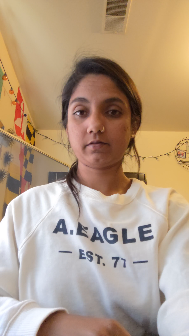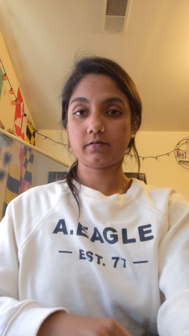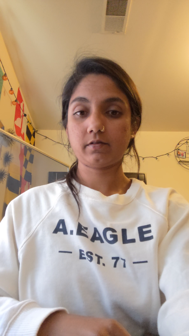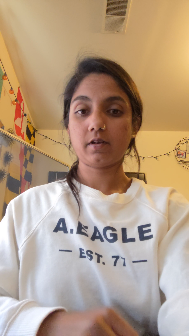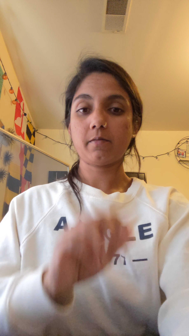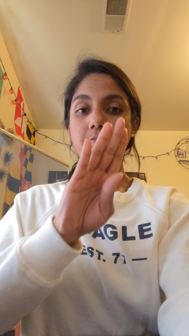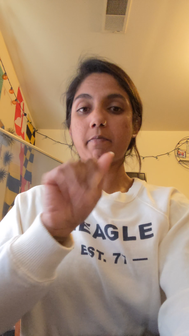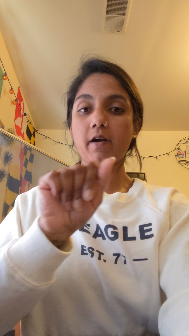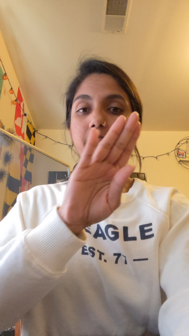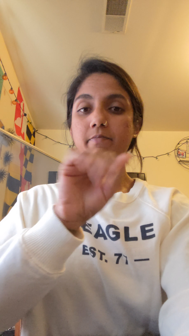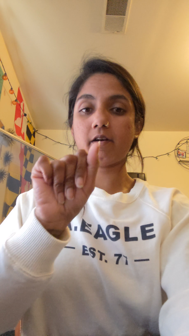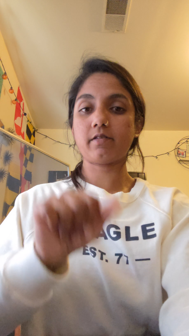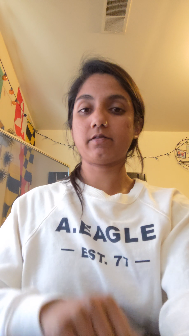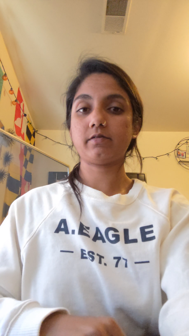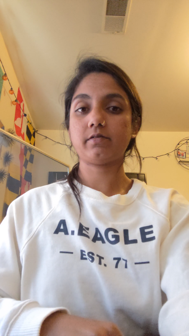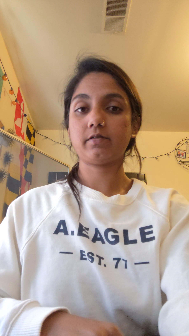baa baa